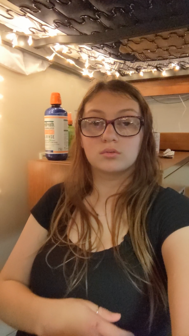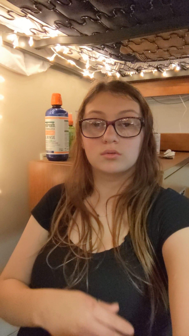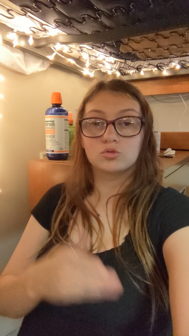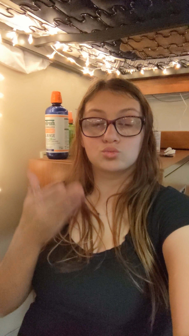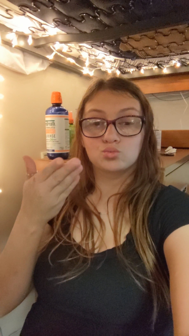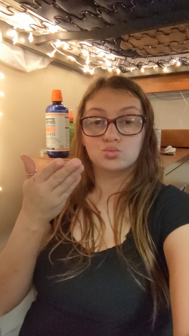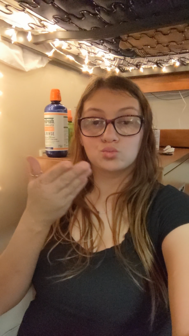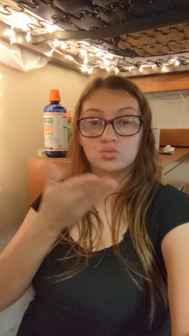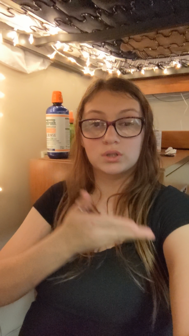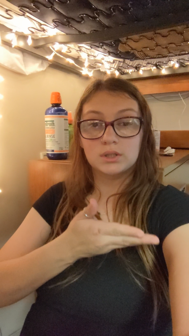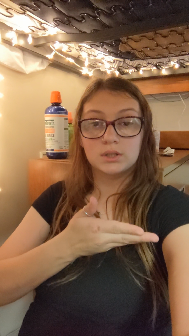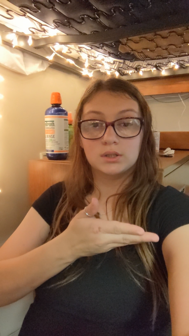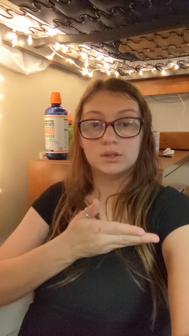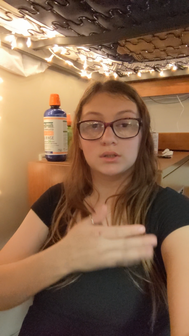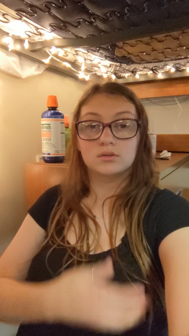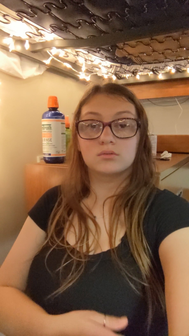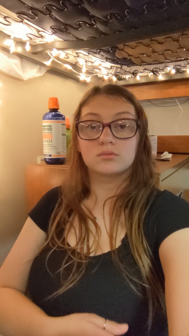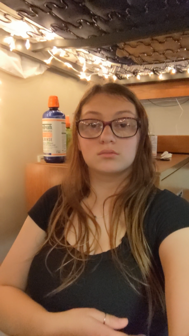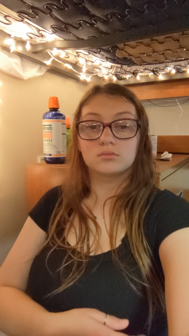bring